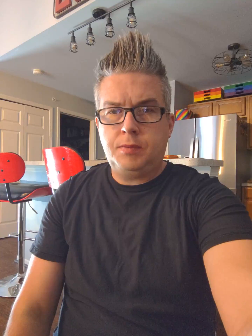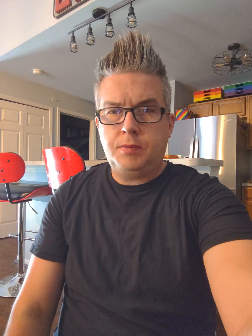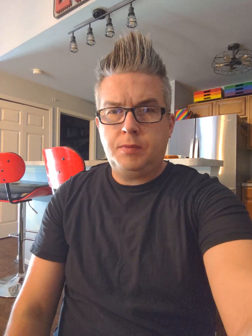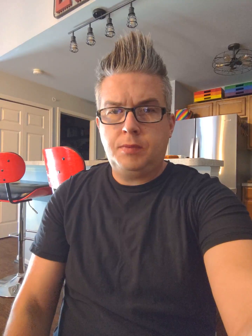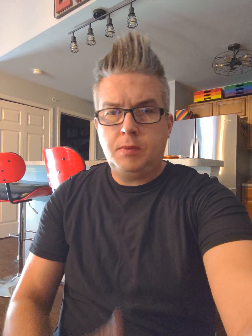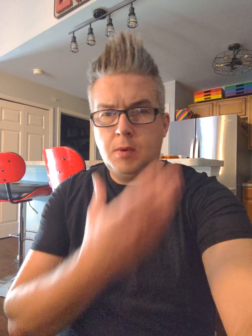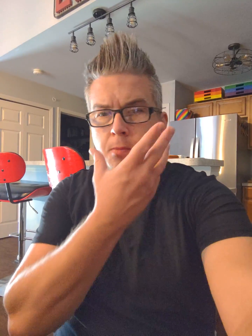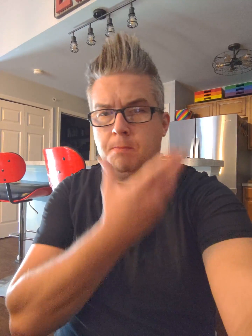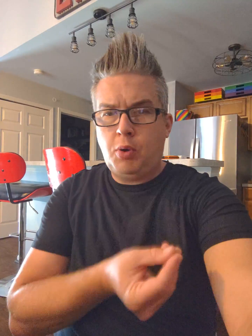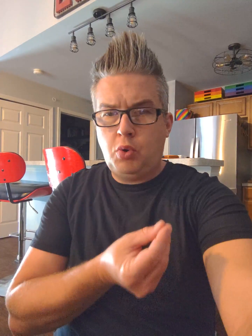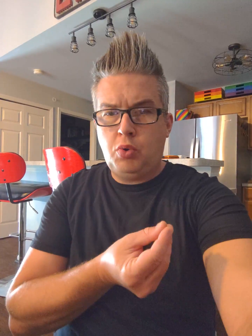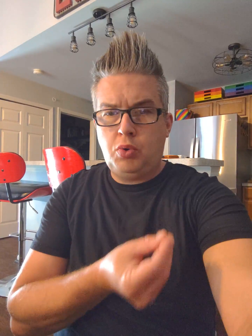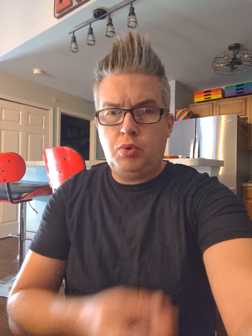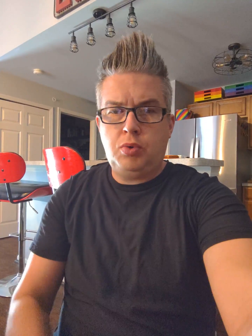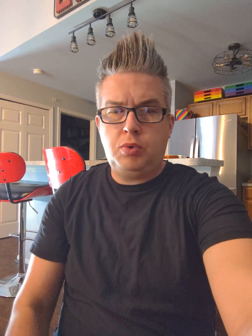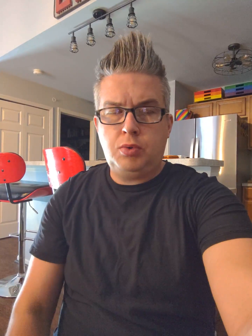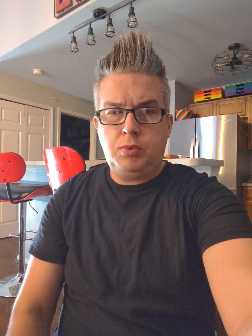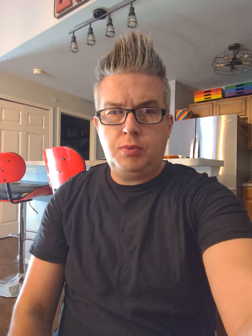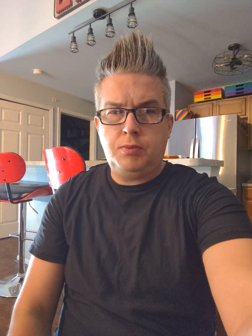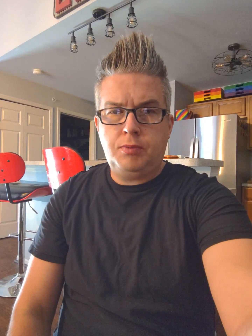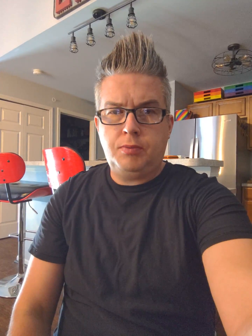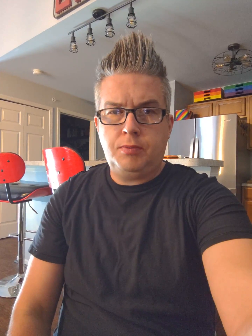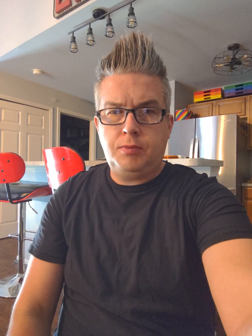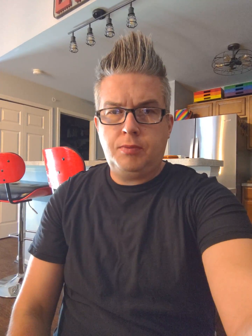poor